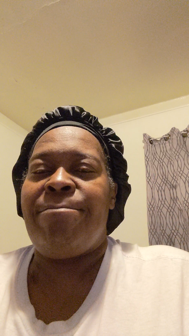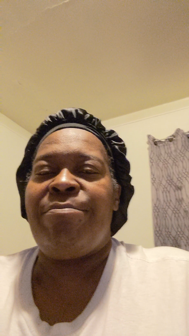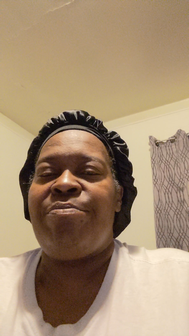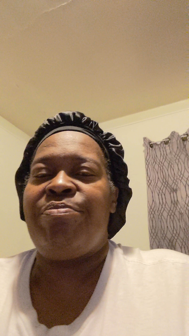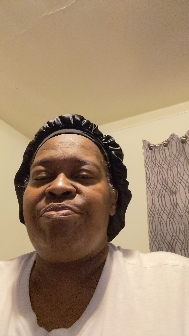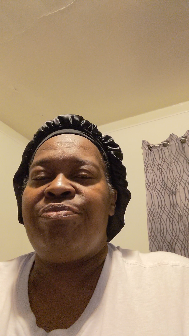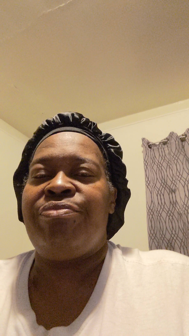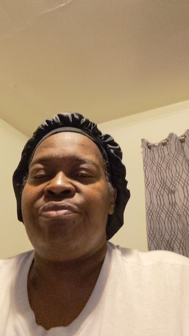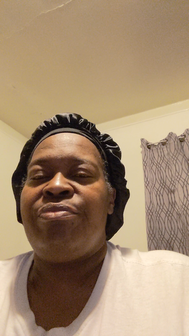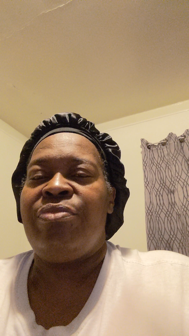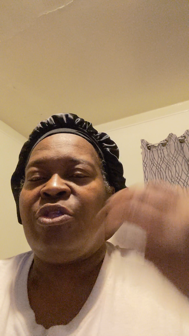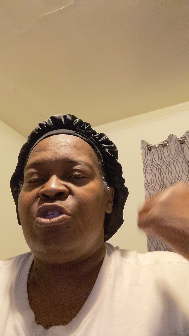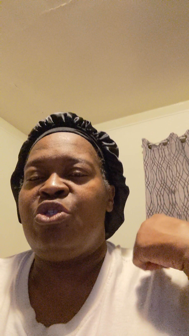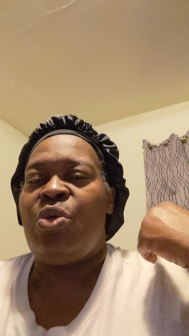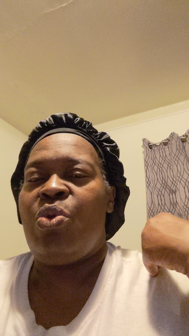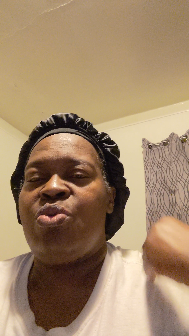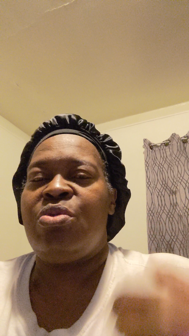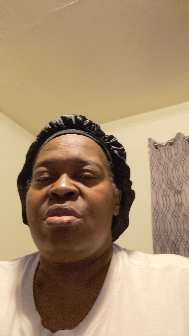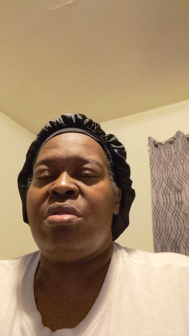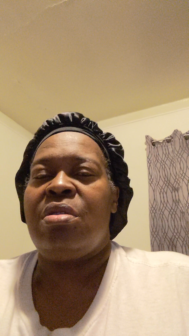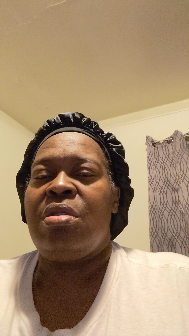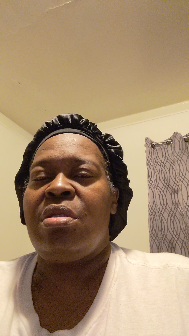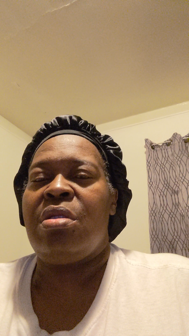shoulder